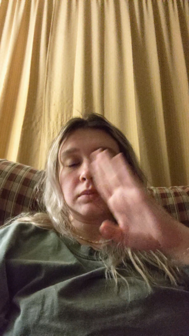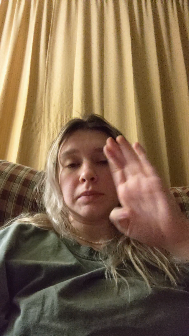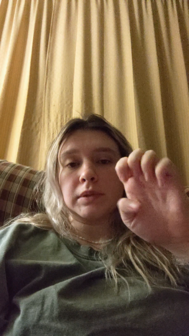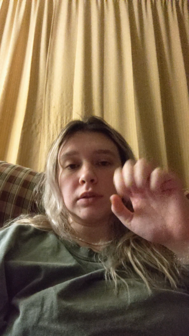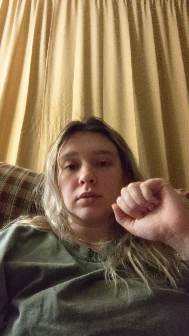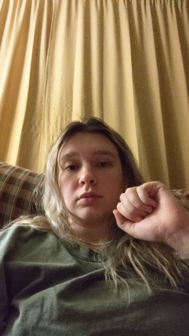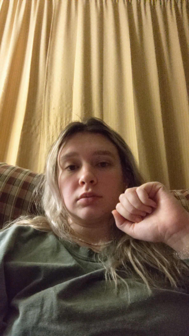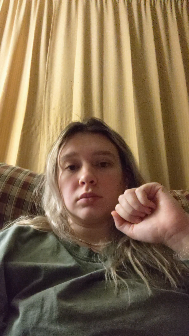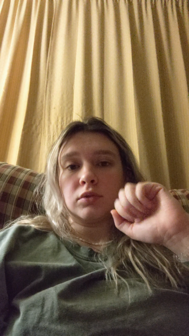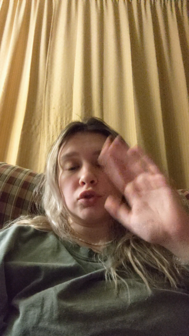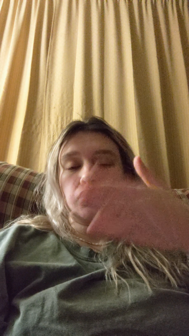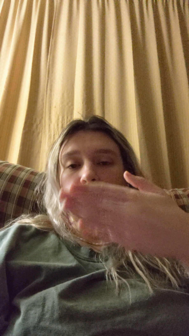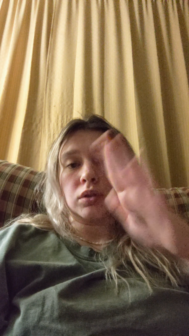share